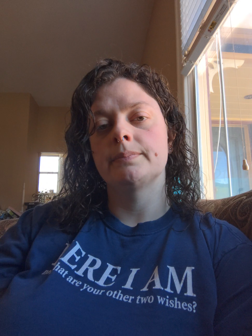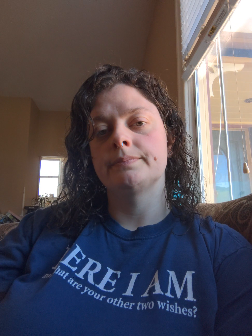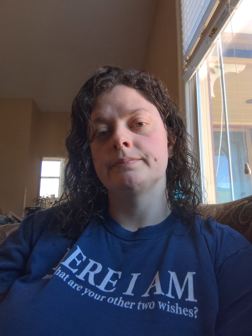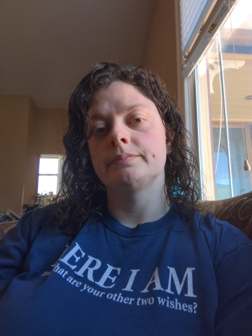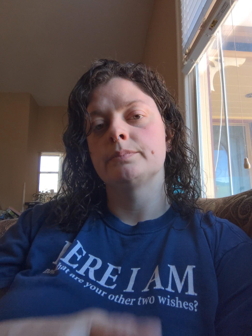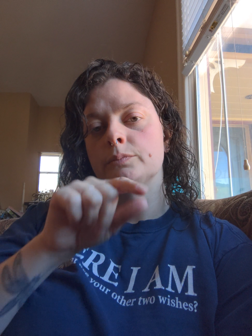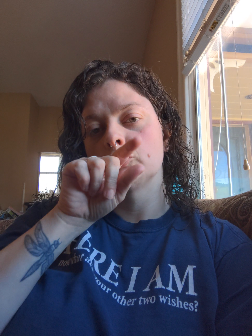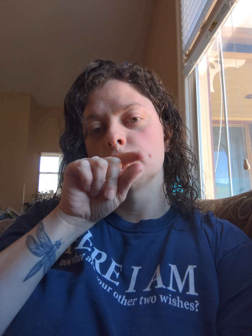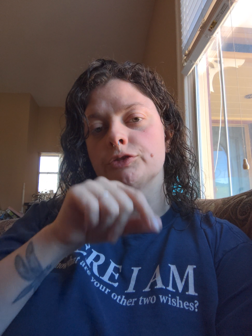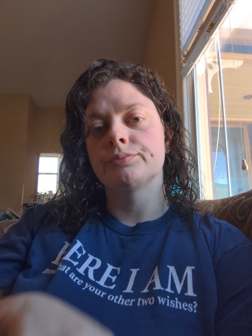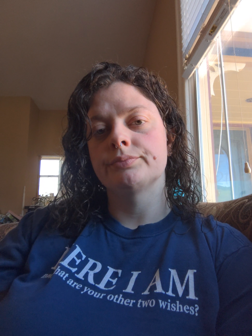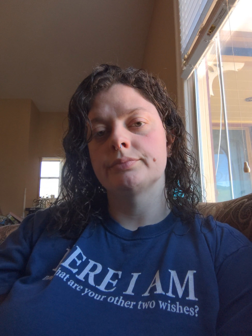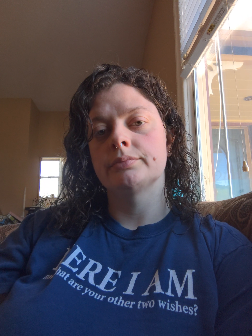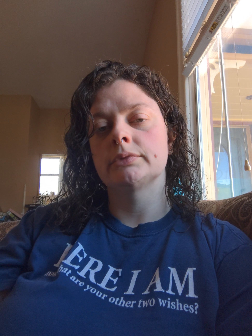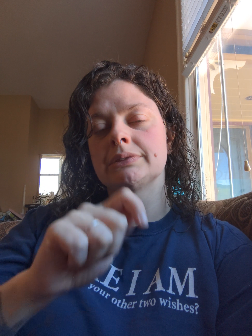bird